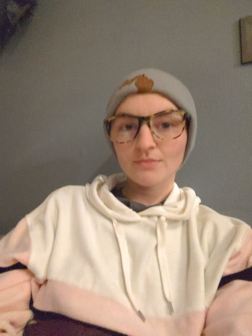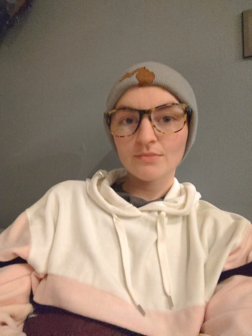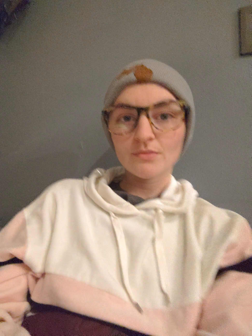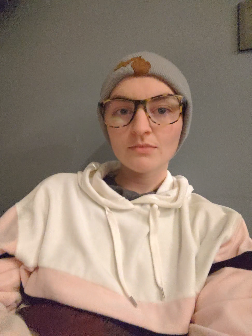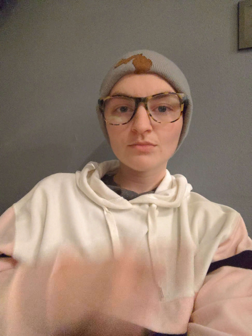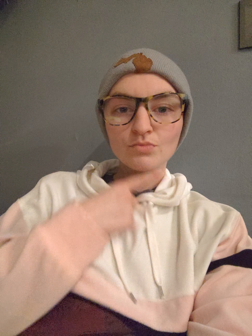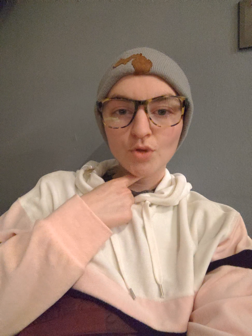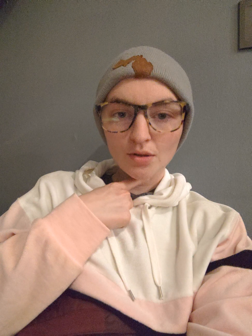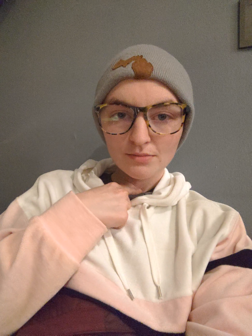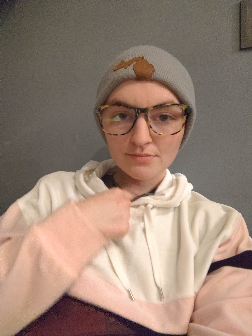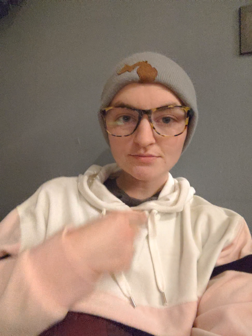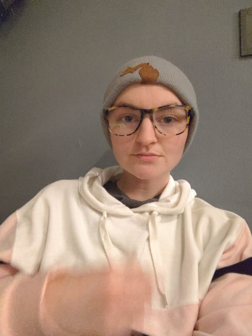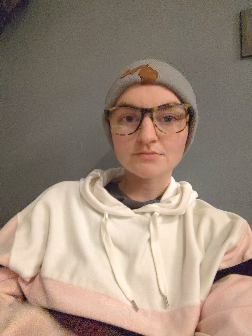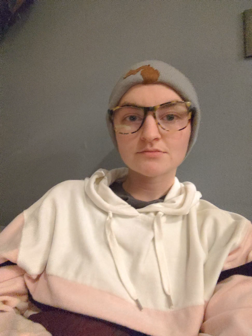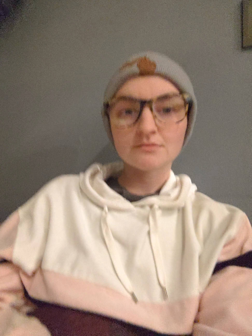thirsty